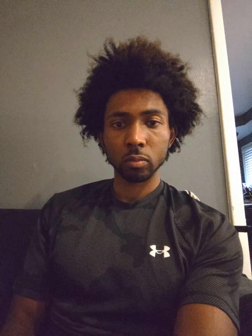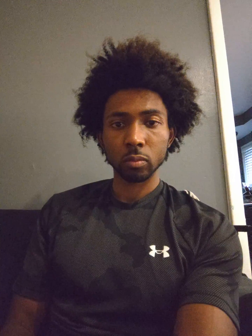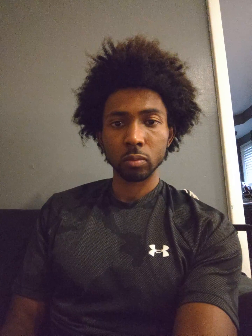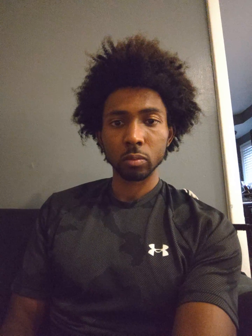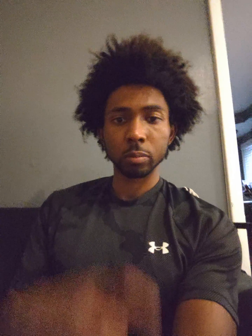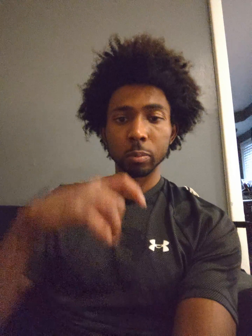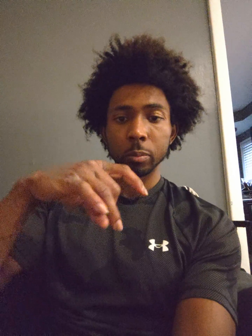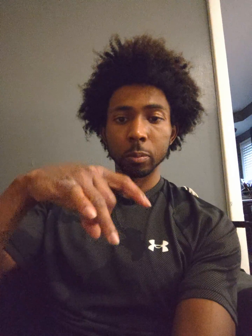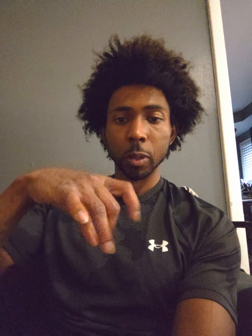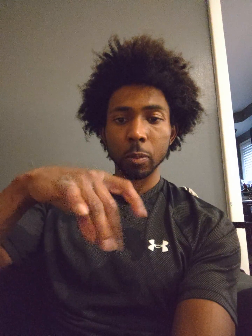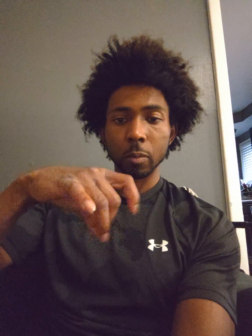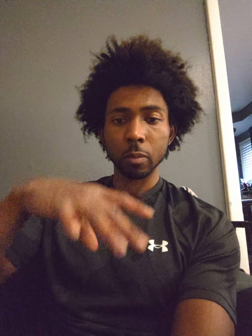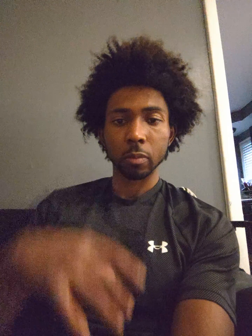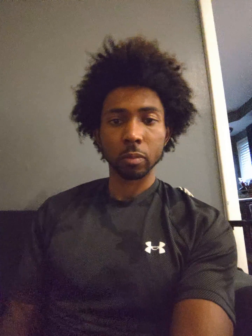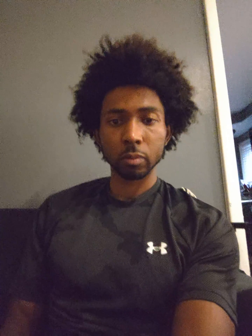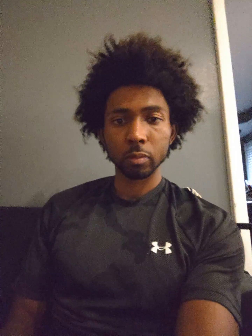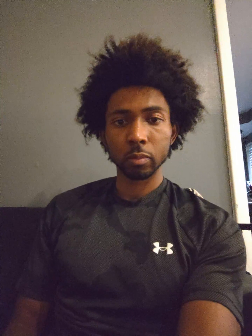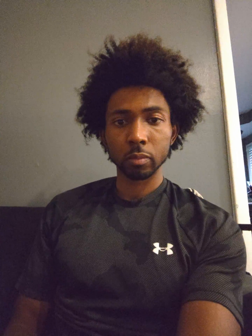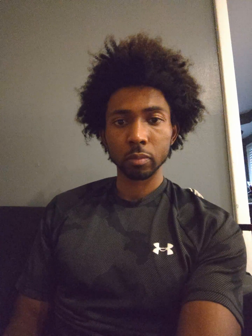pumpkin